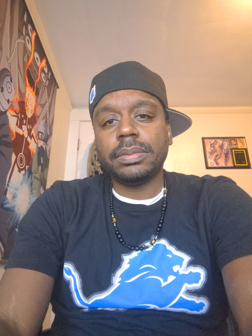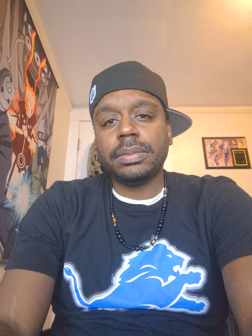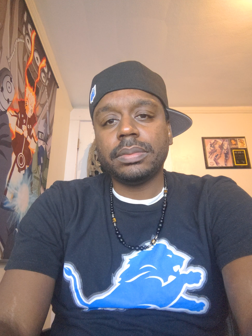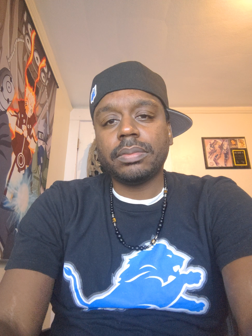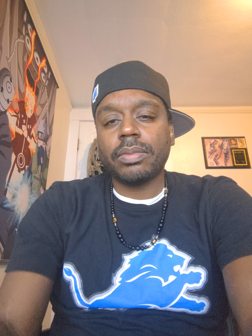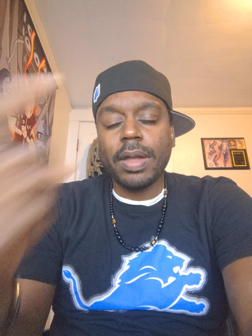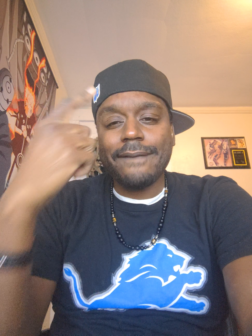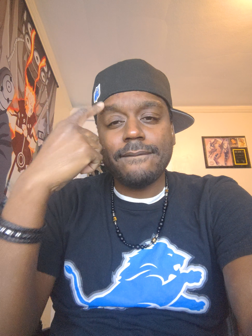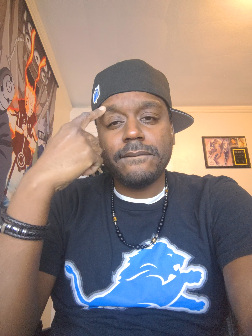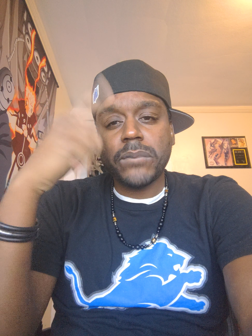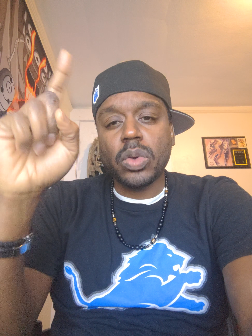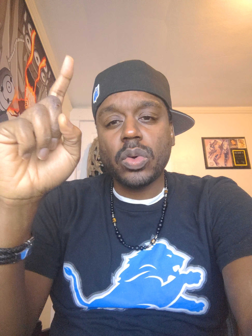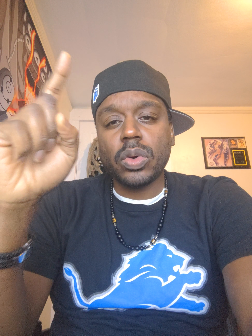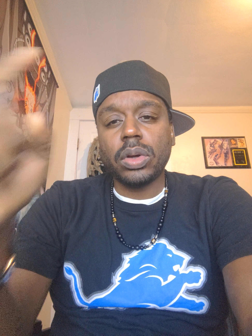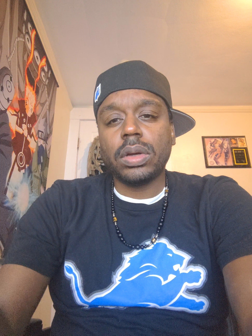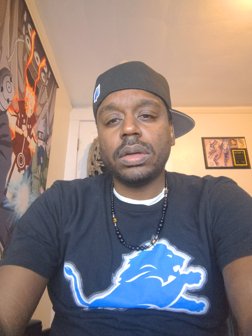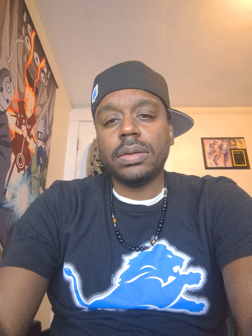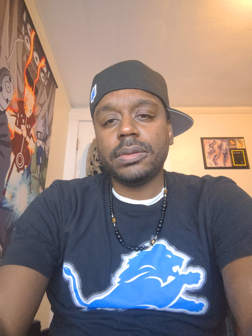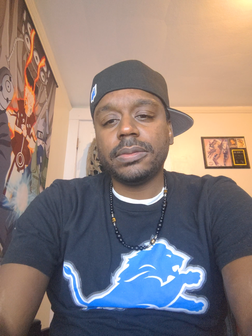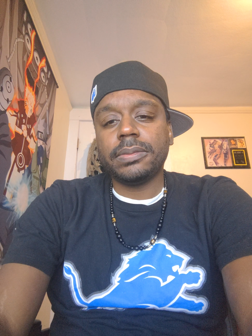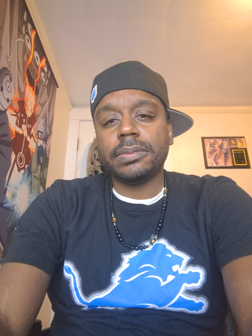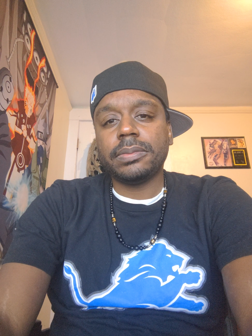for